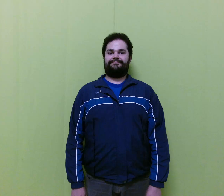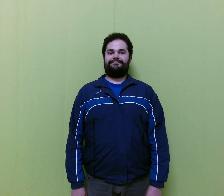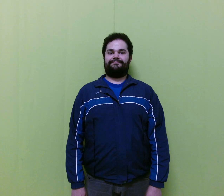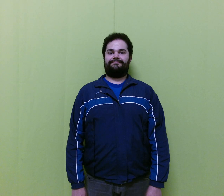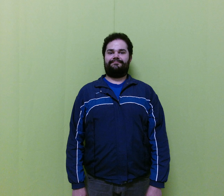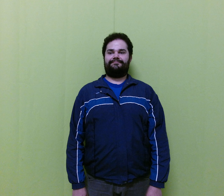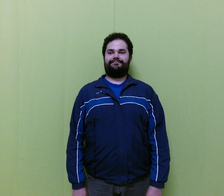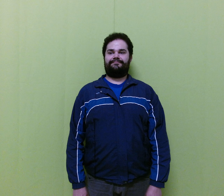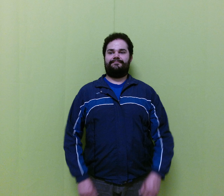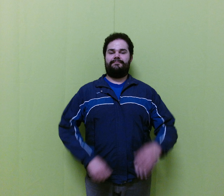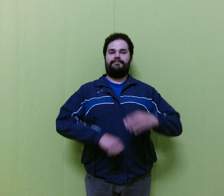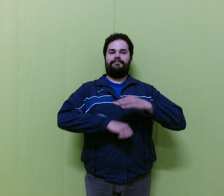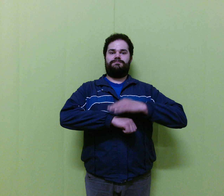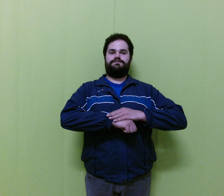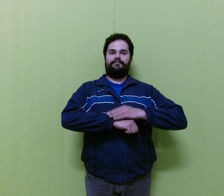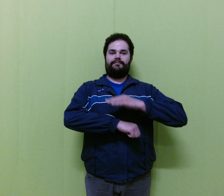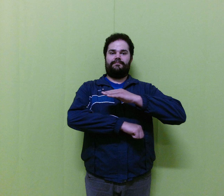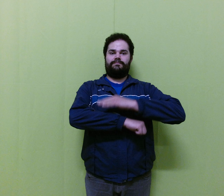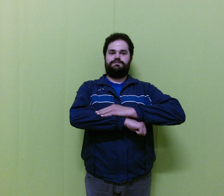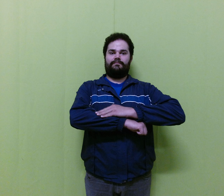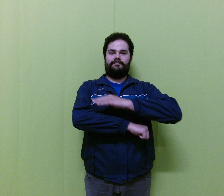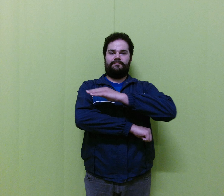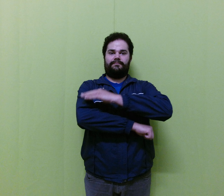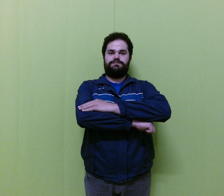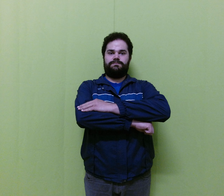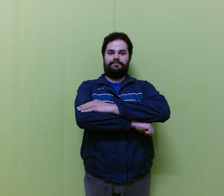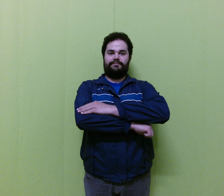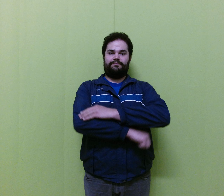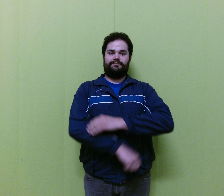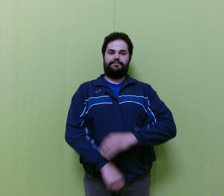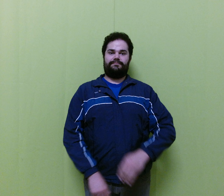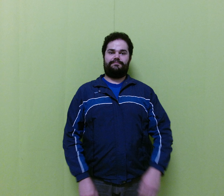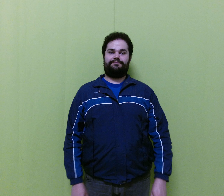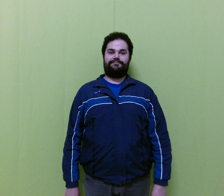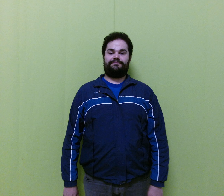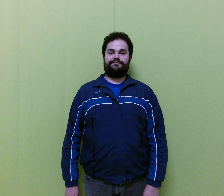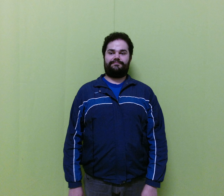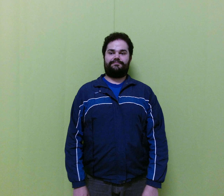sapo